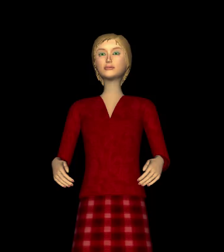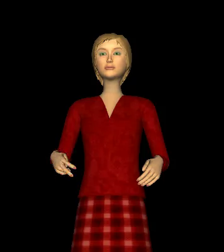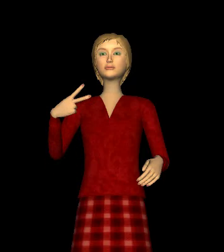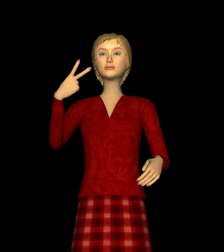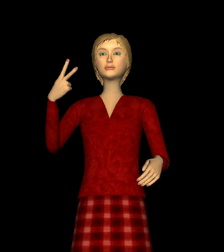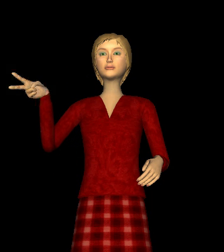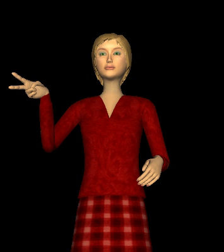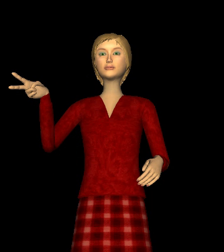ينتمي إلى